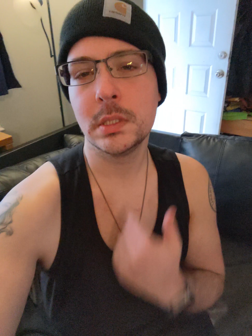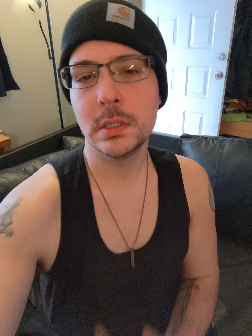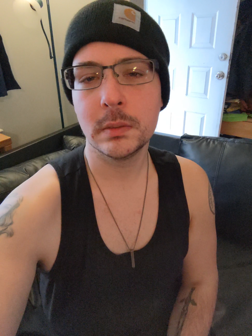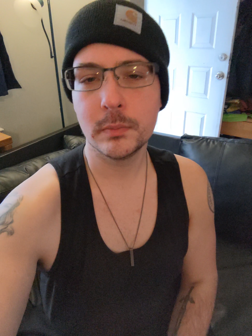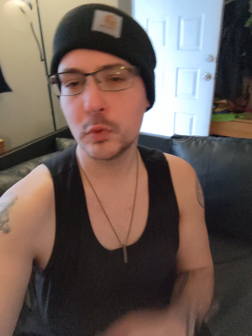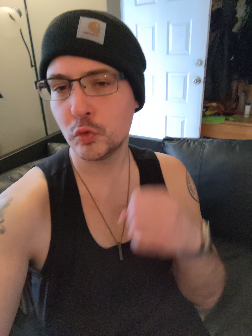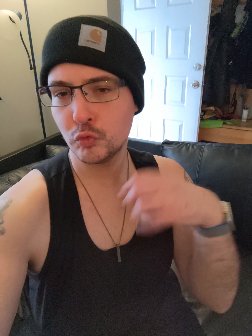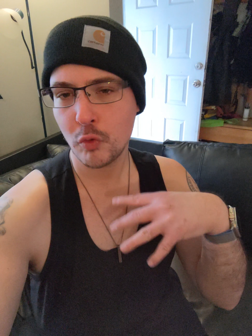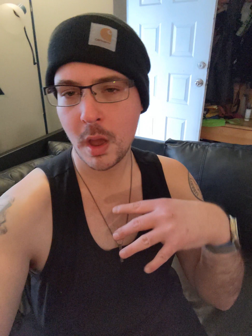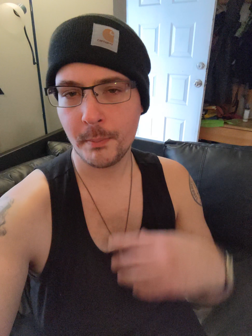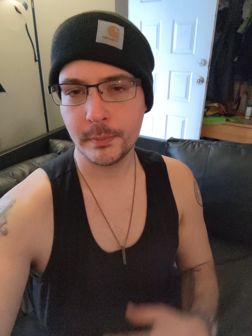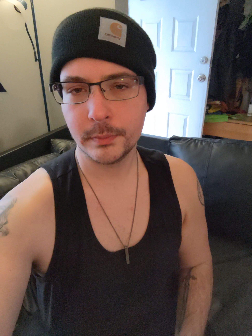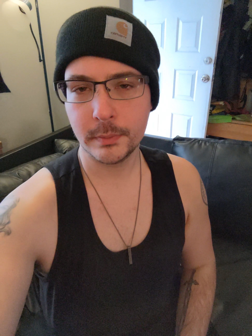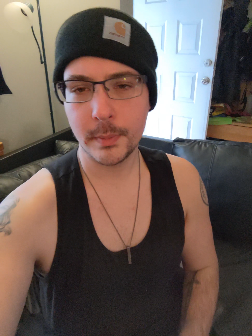drop